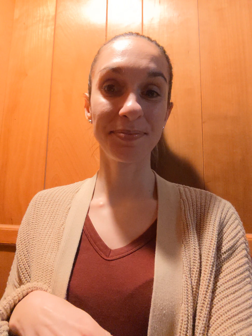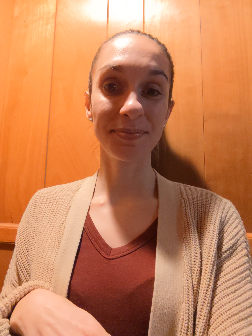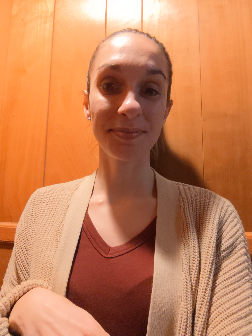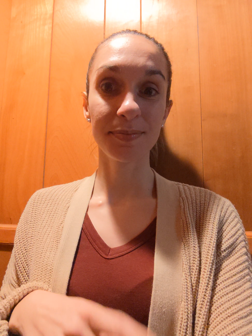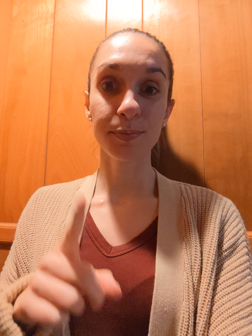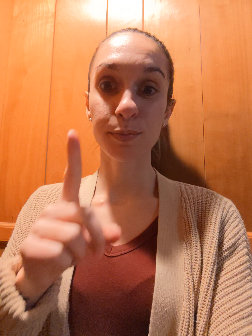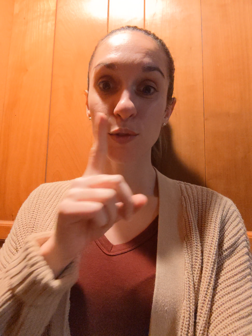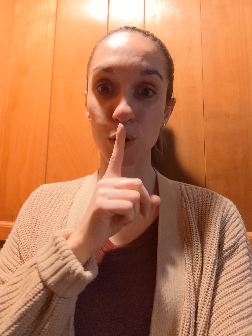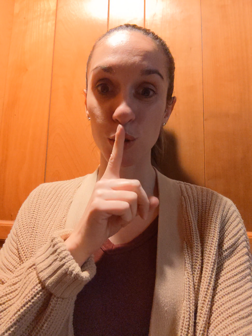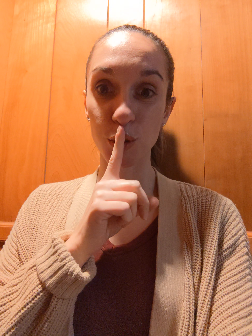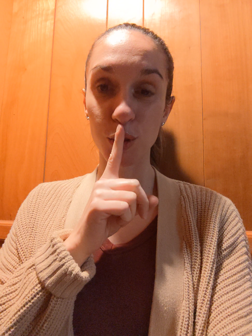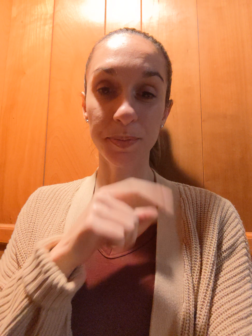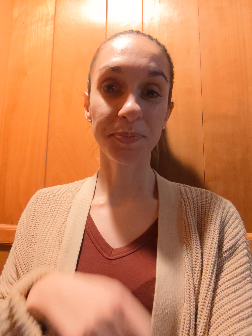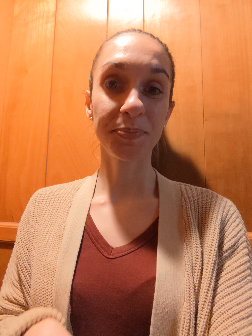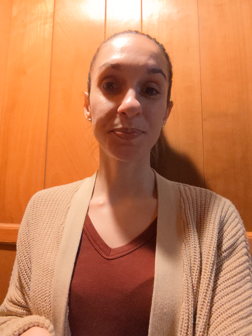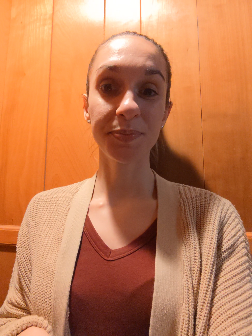shhh